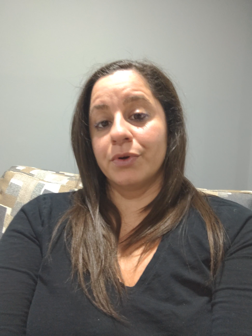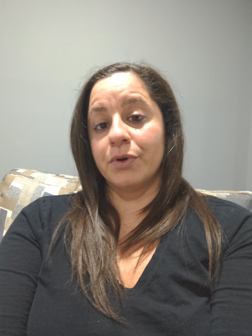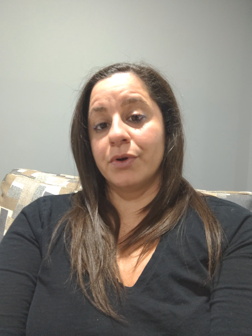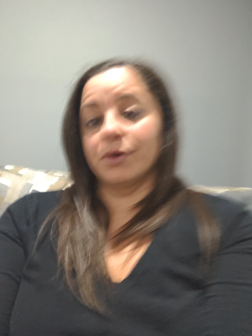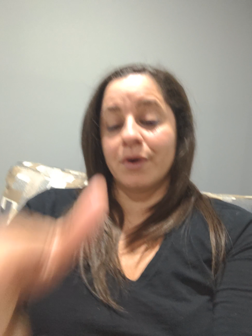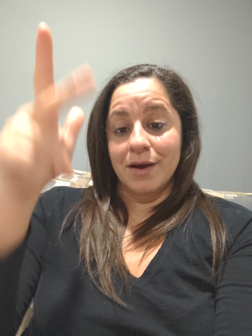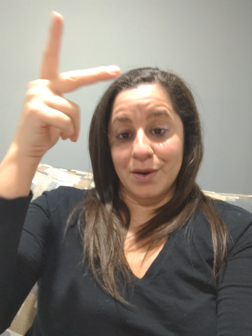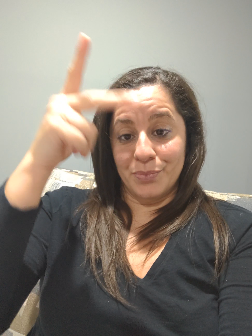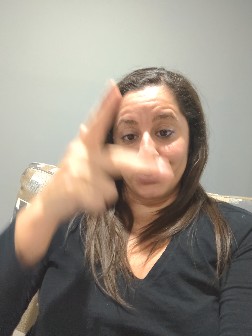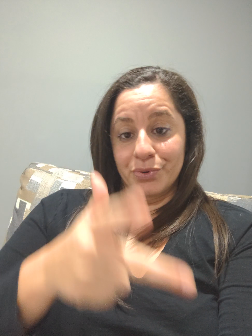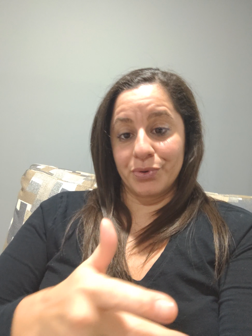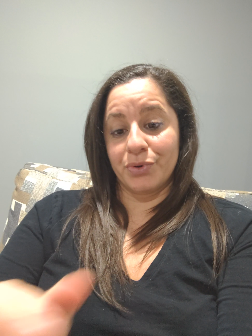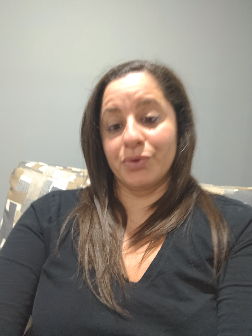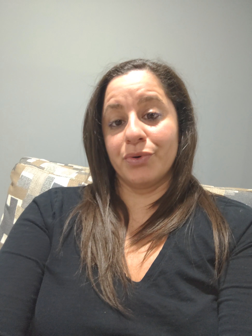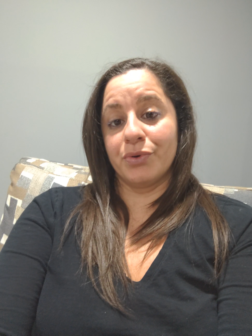helicopter